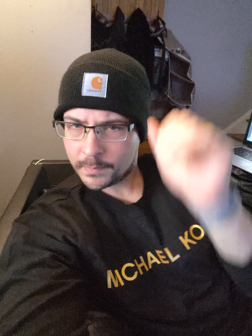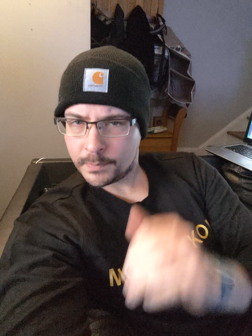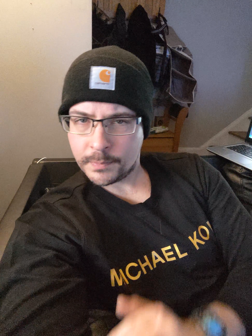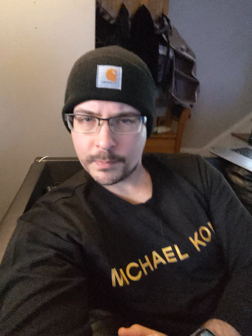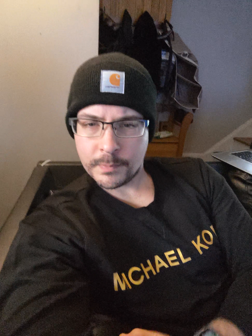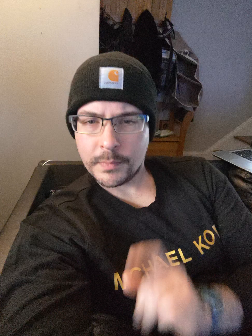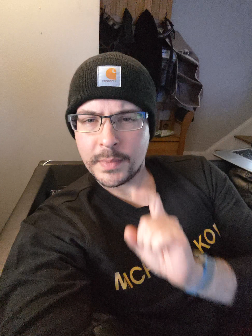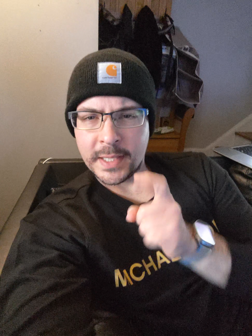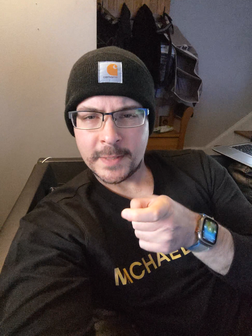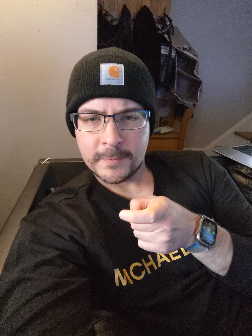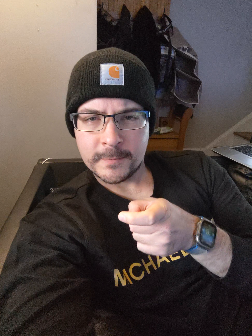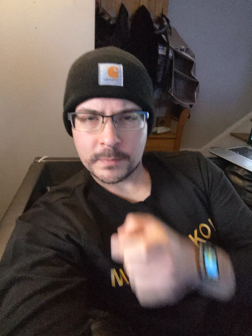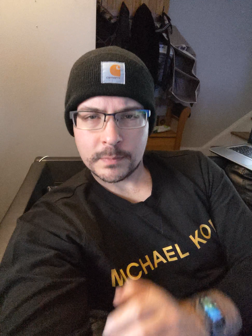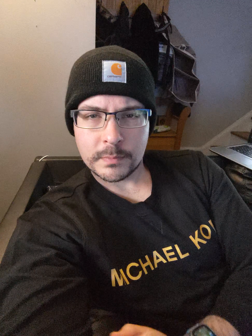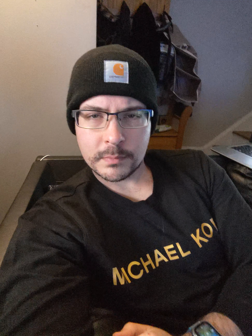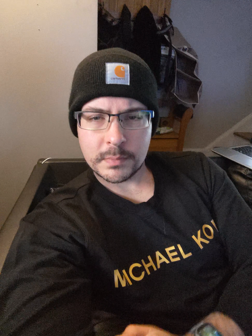gift